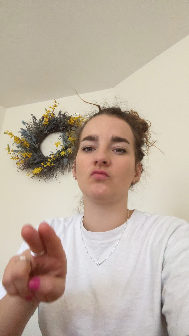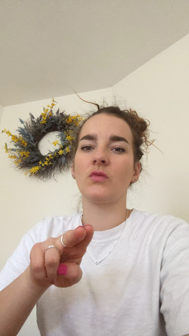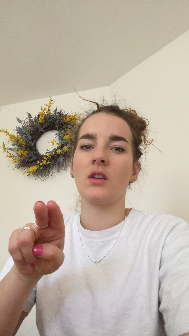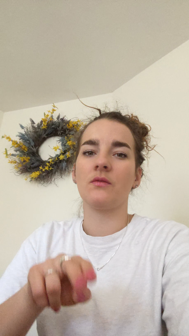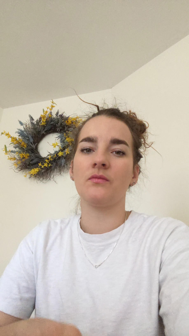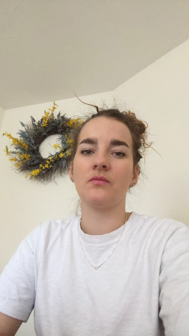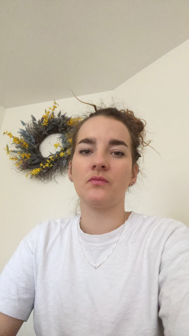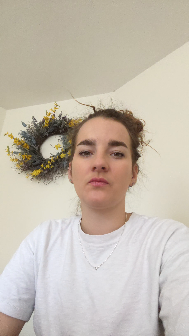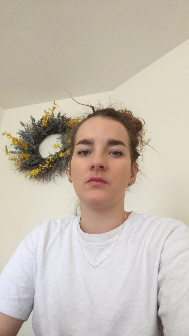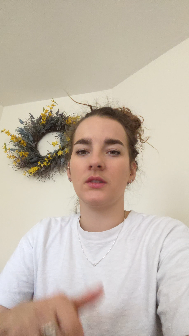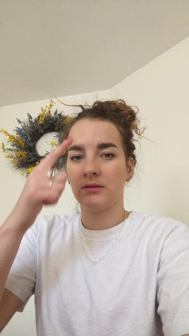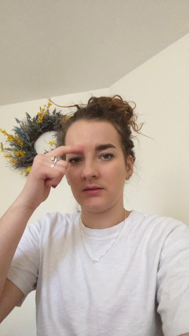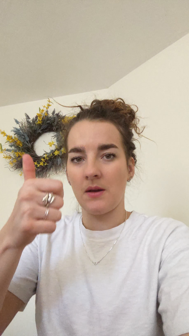dime